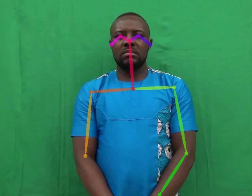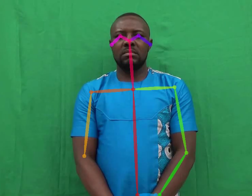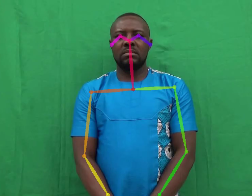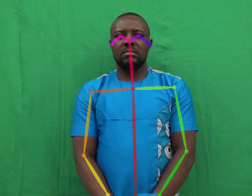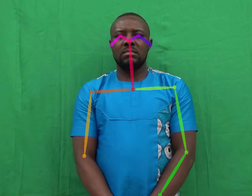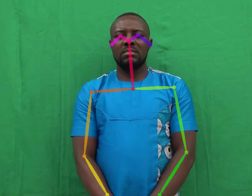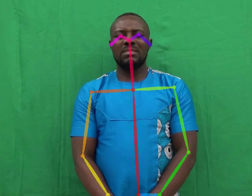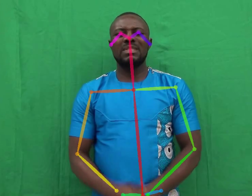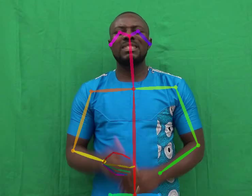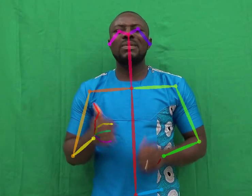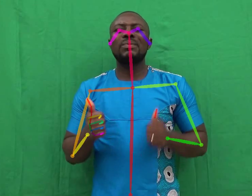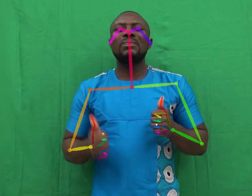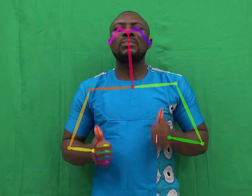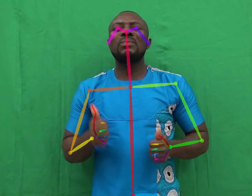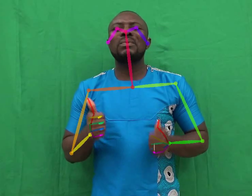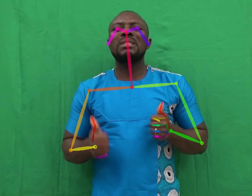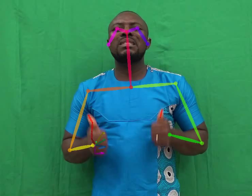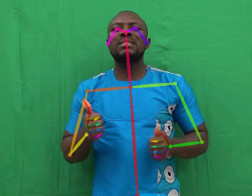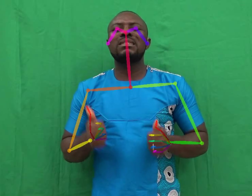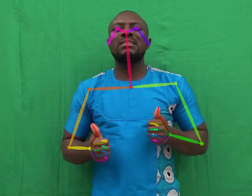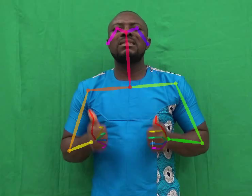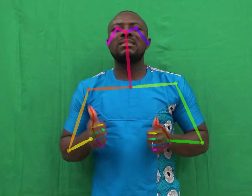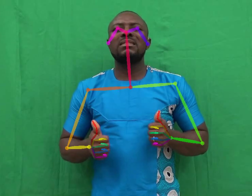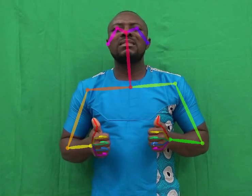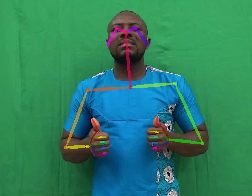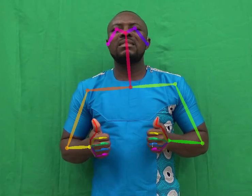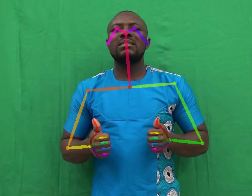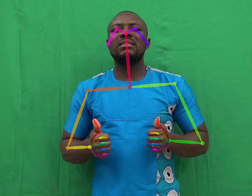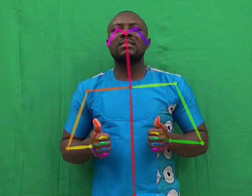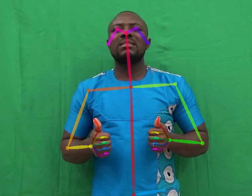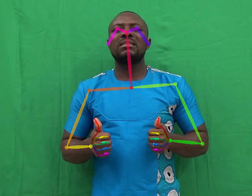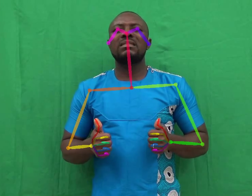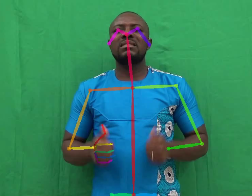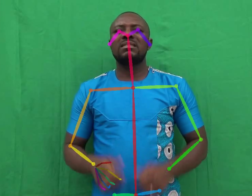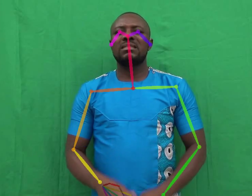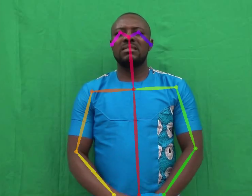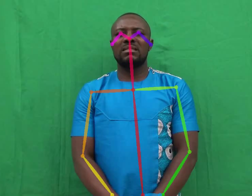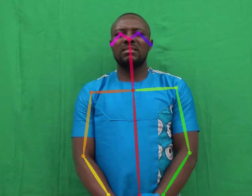which